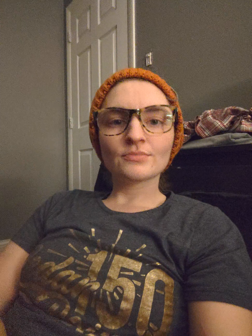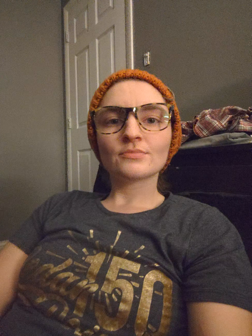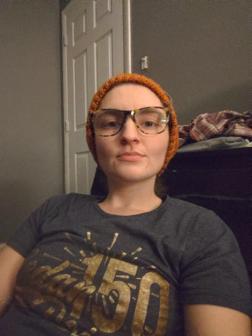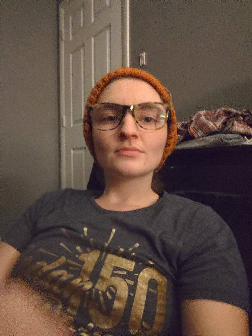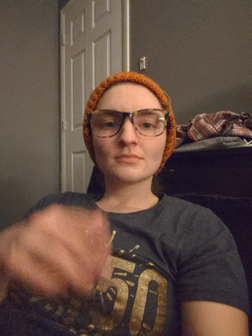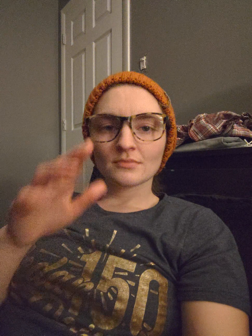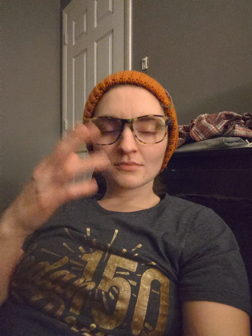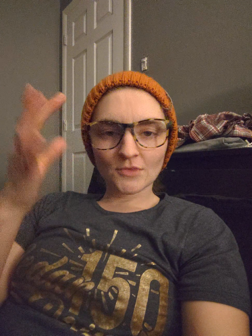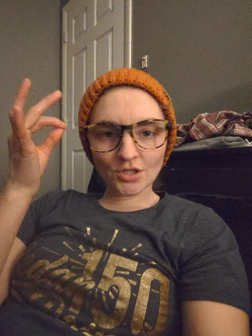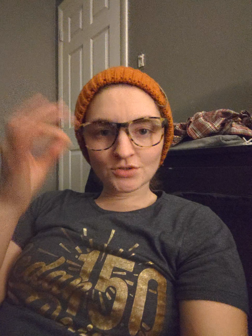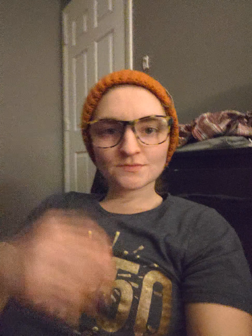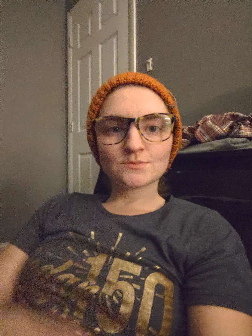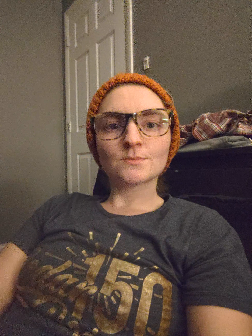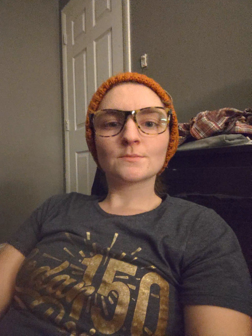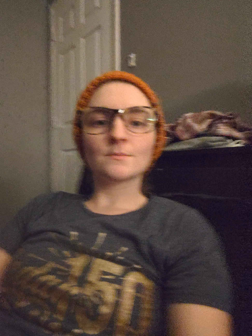hair